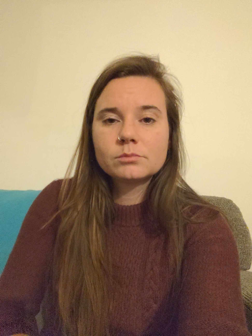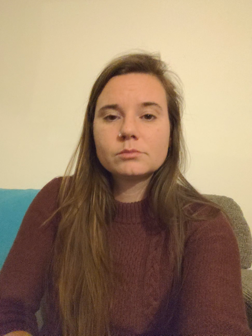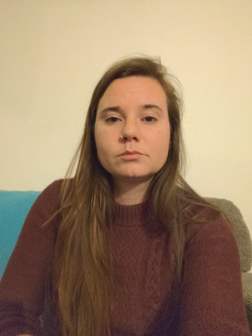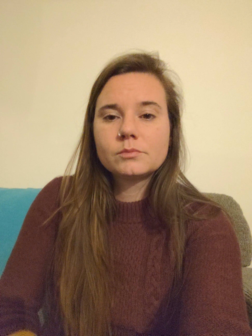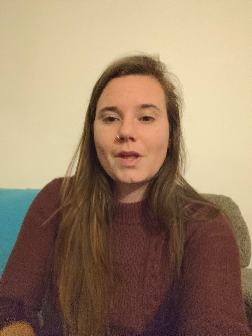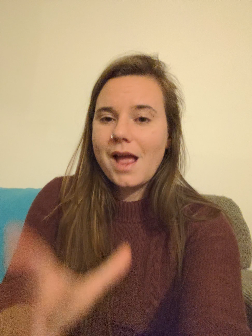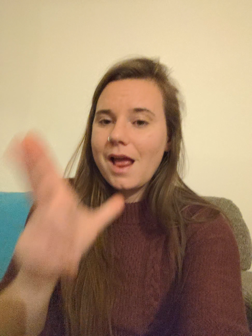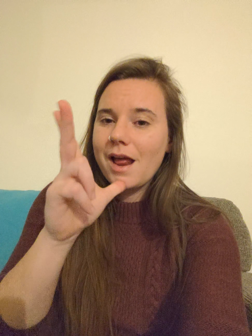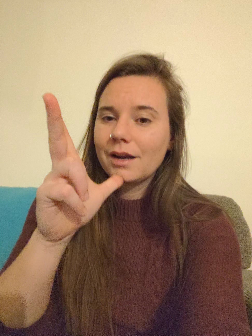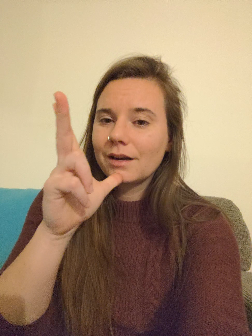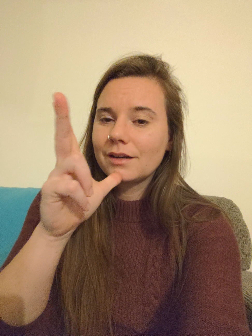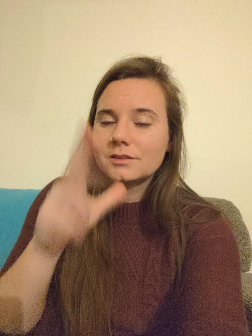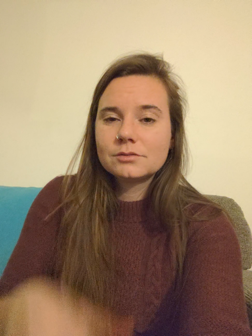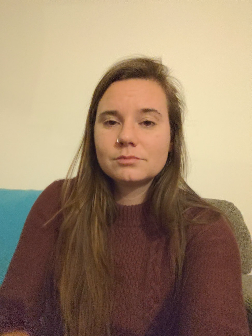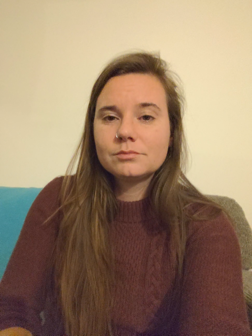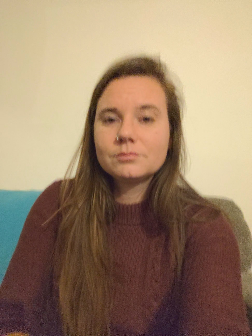hen